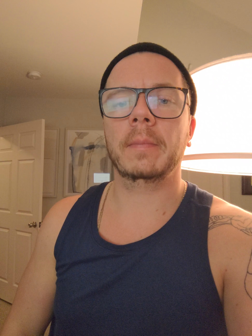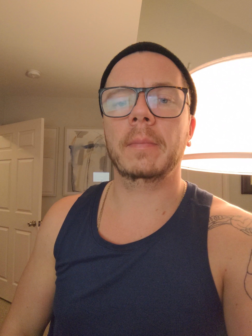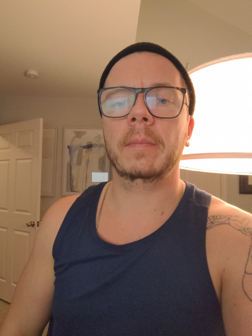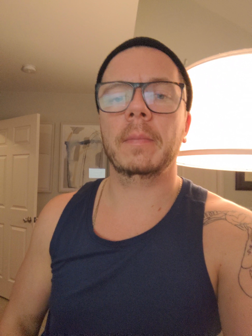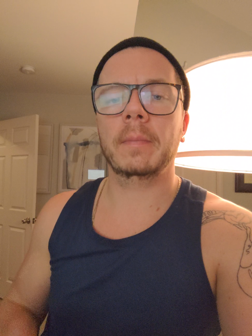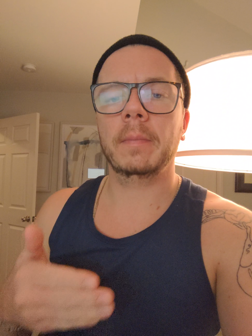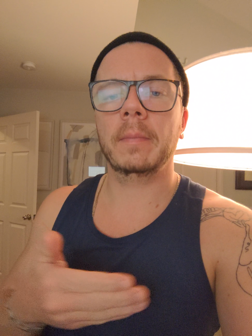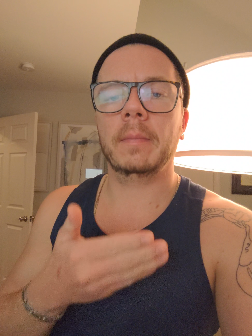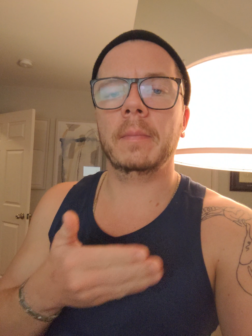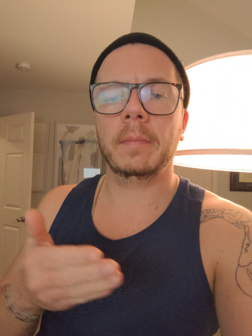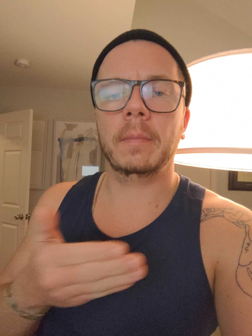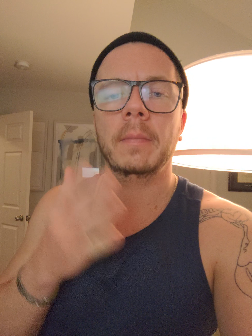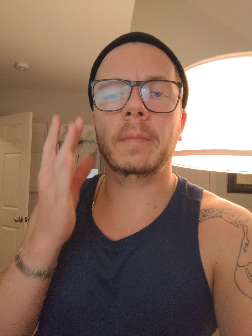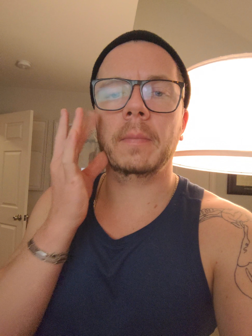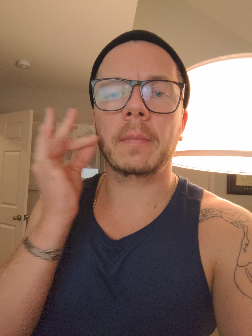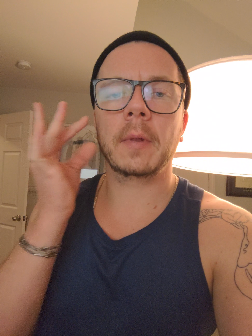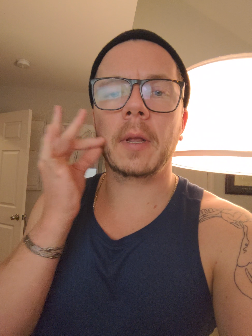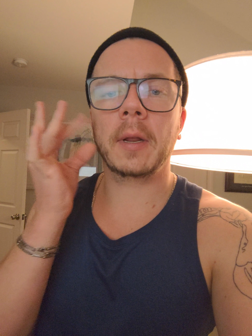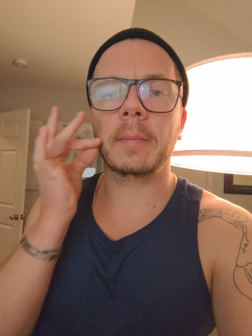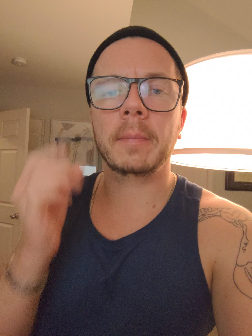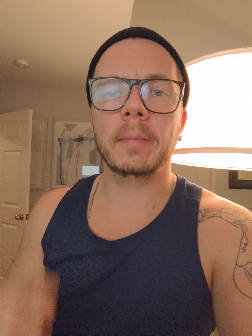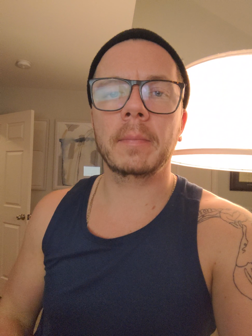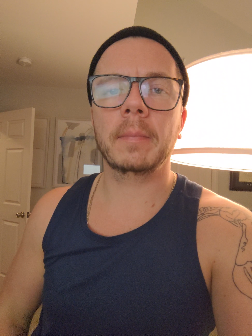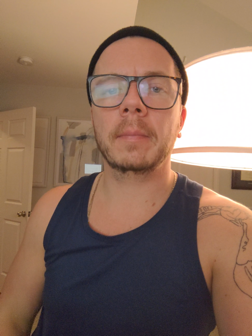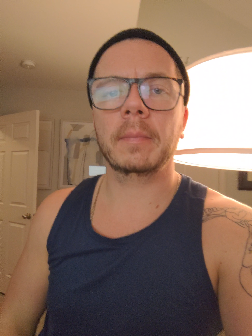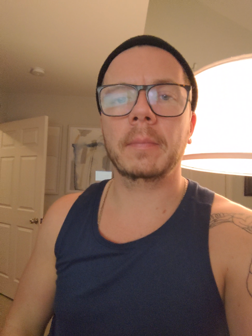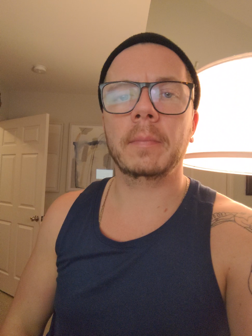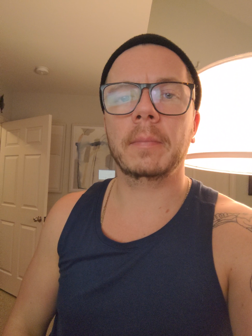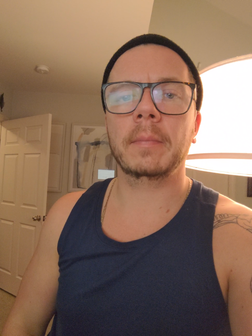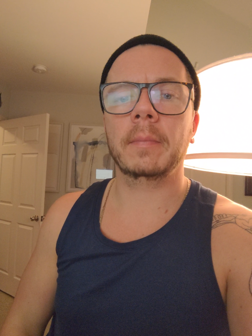kitty